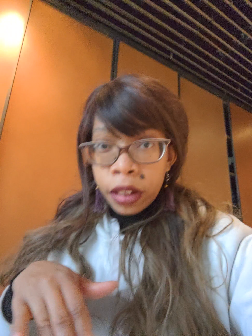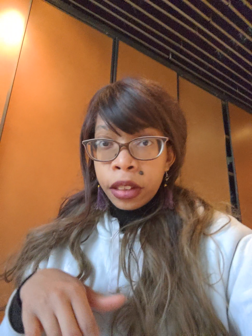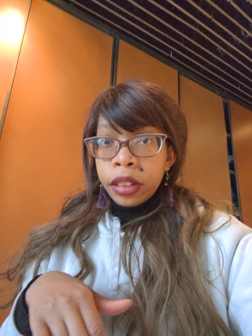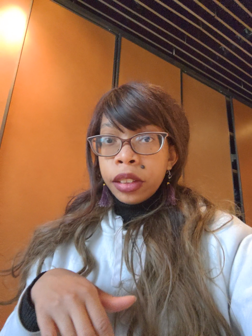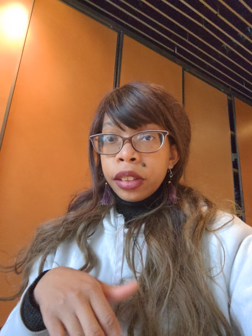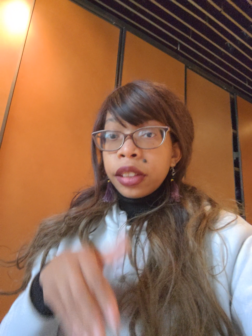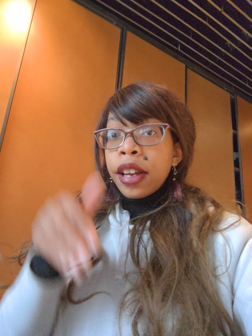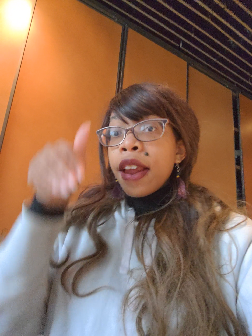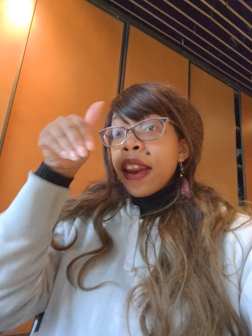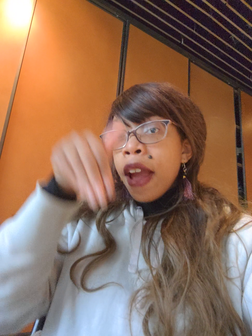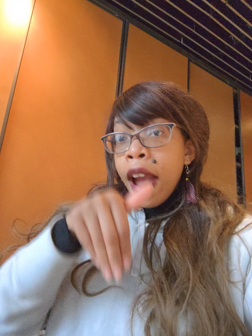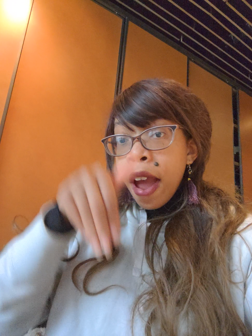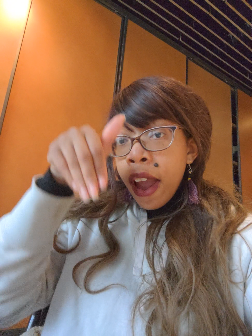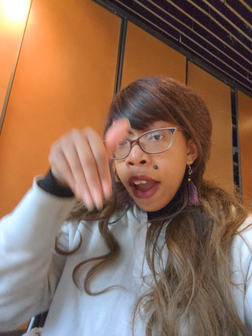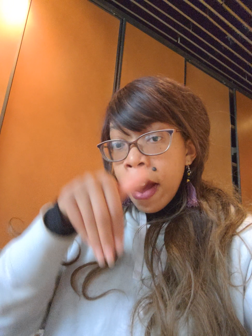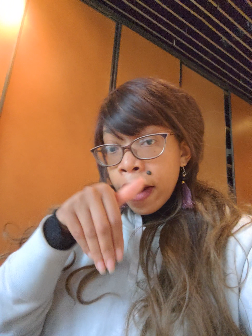night